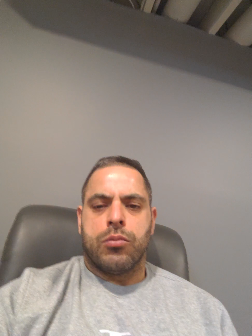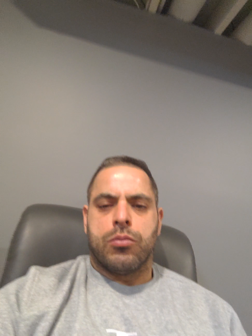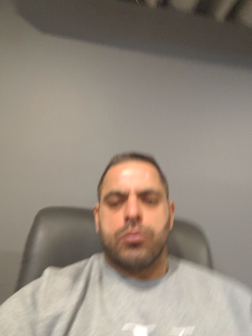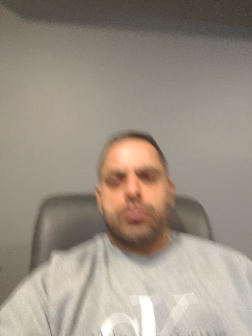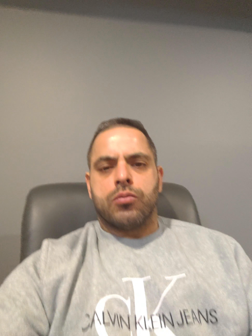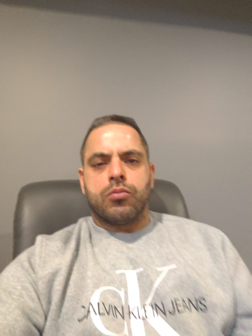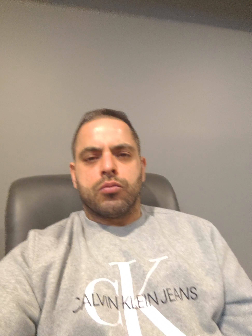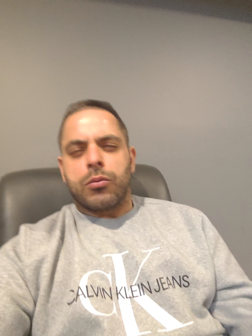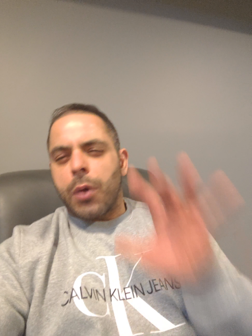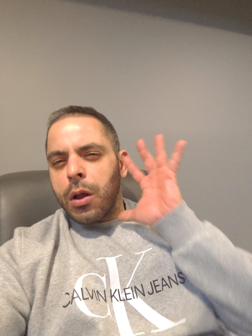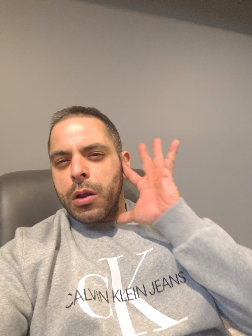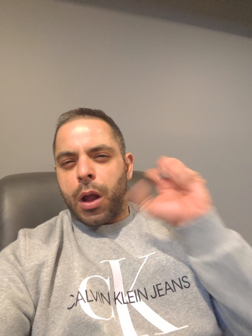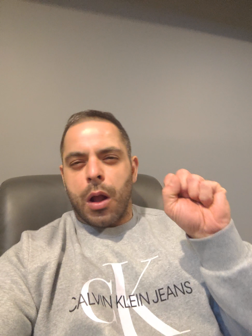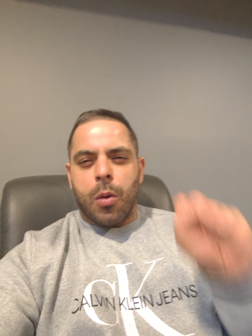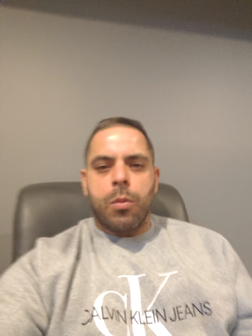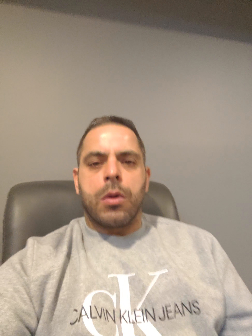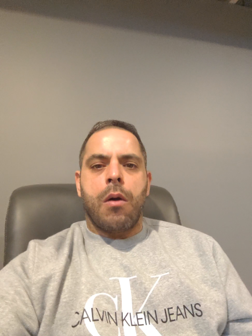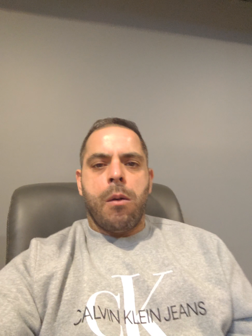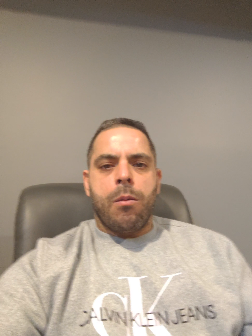loud